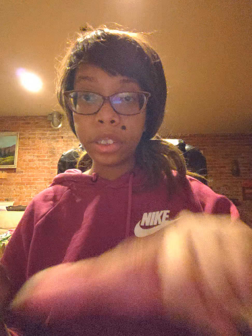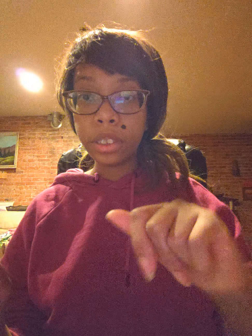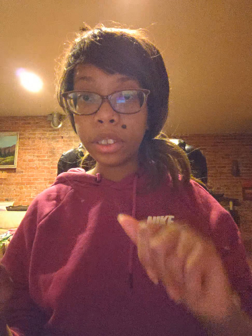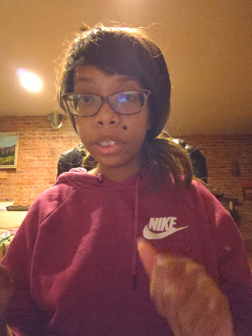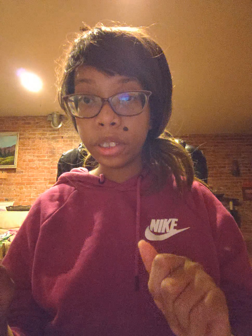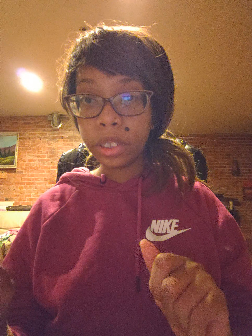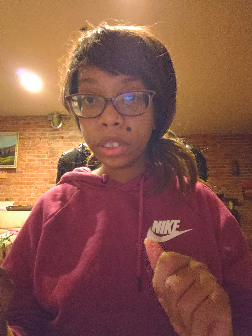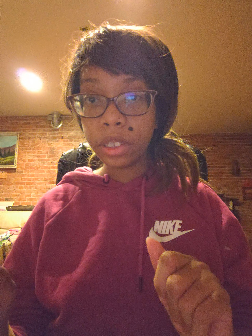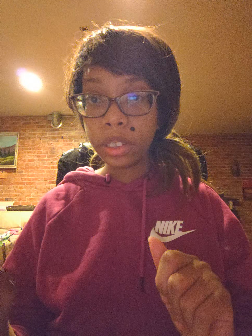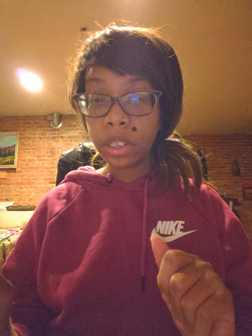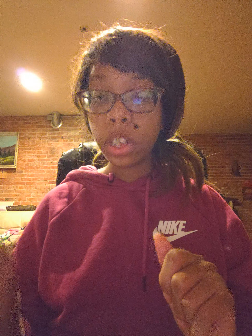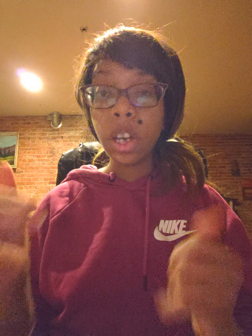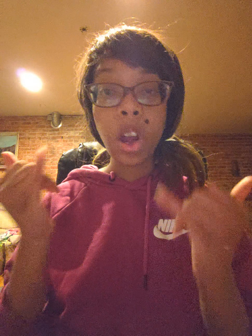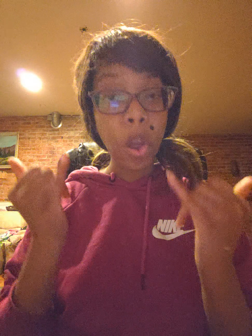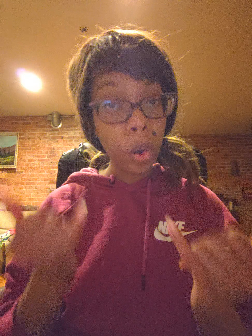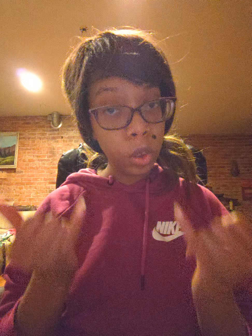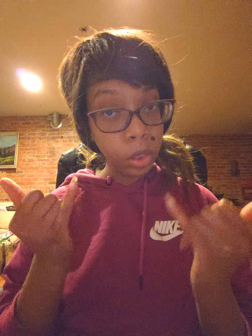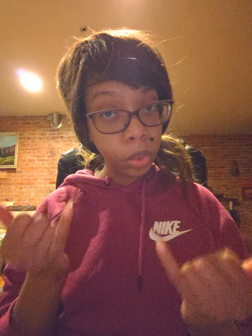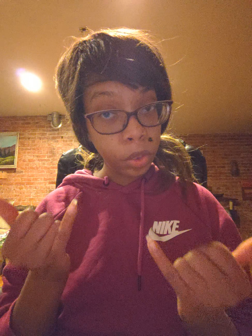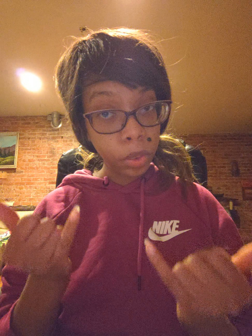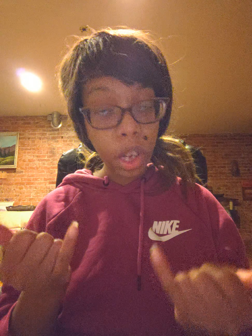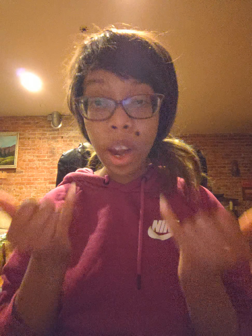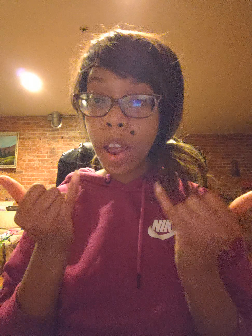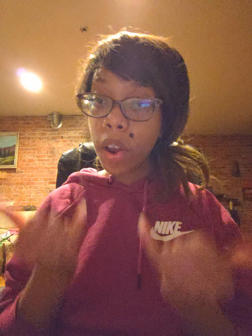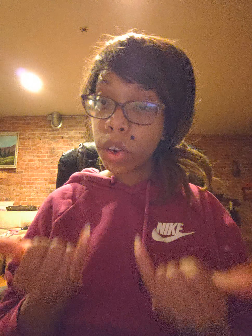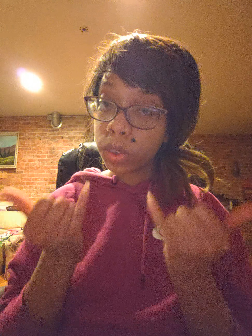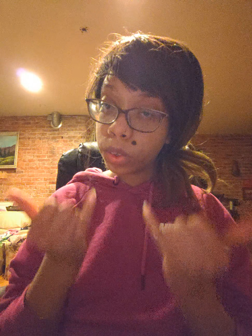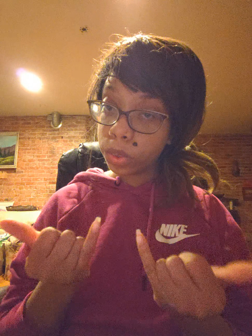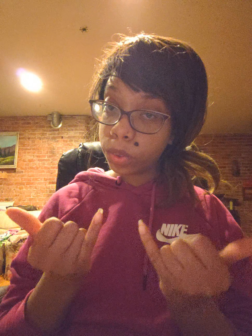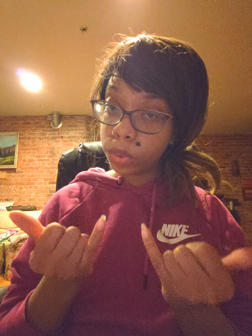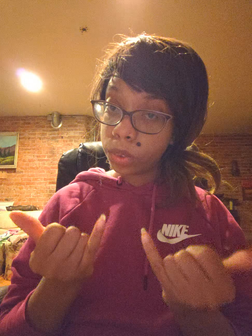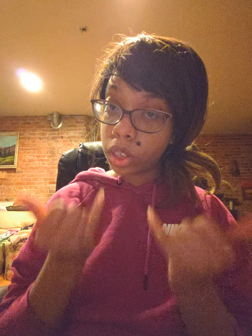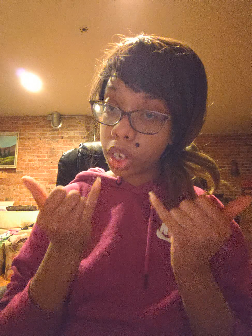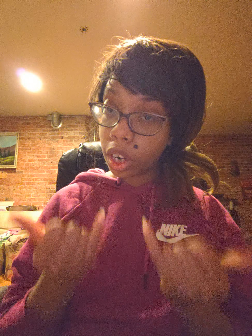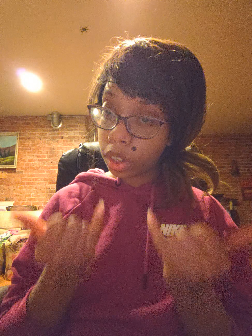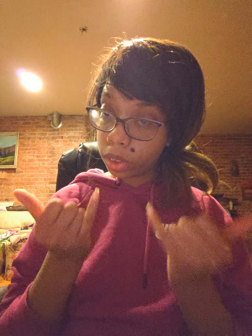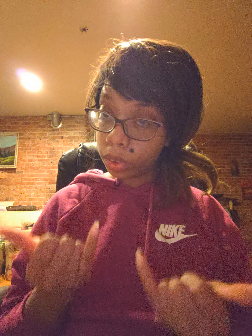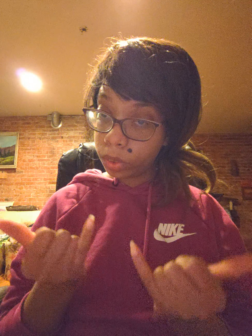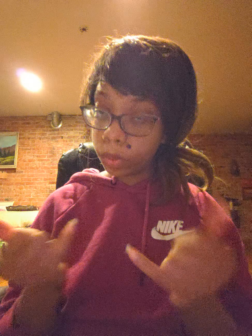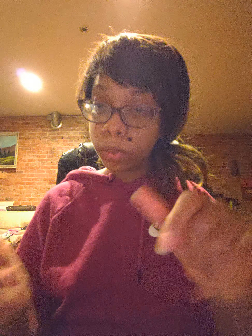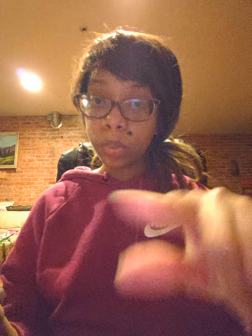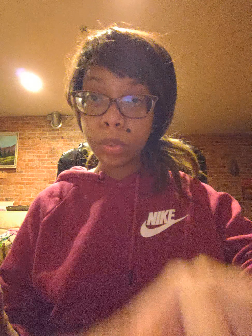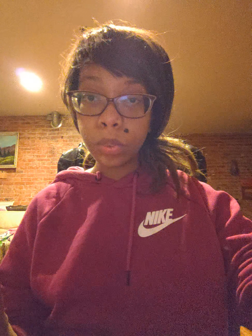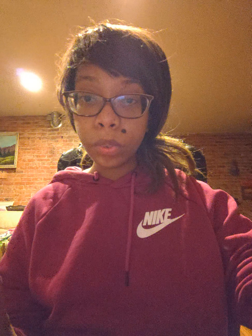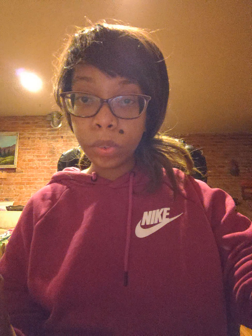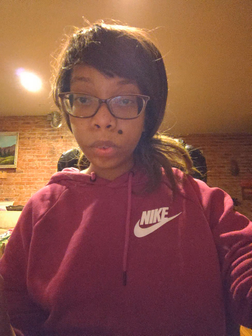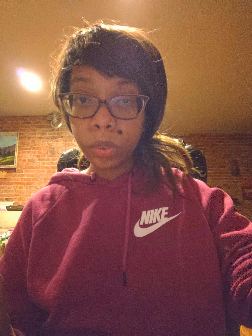now